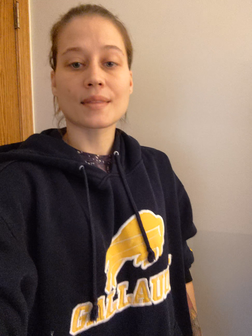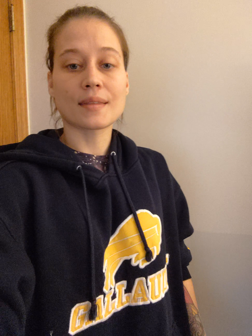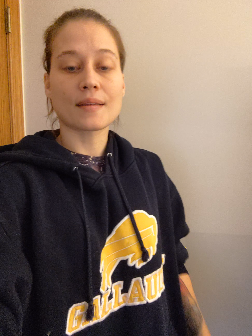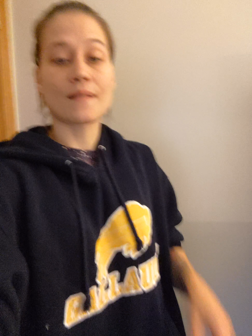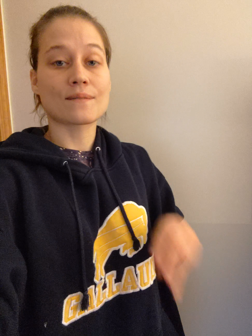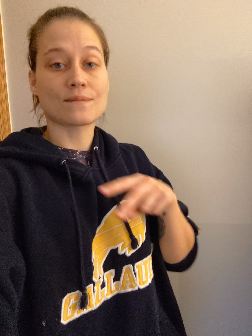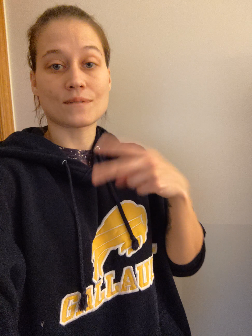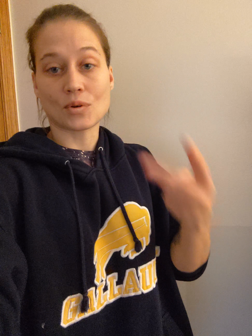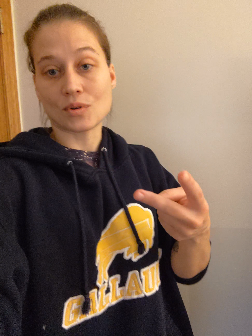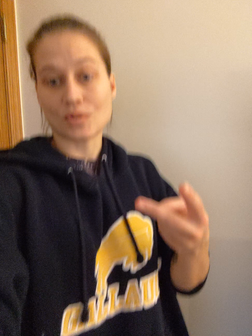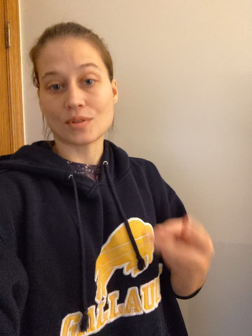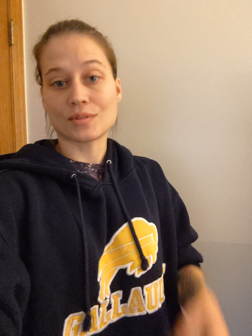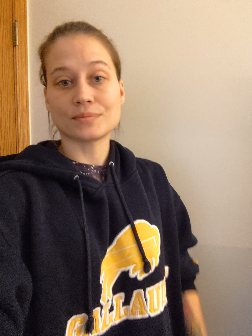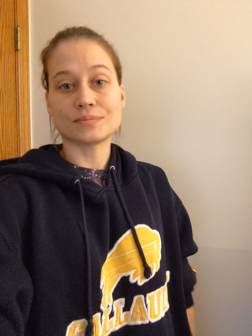fall